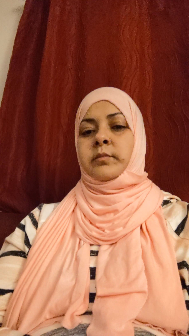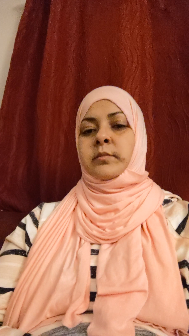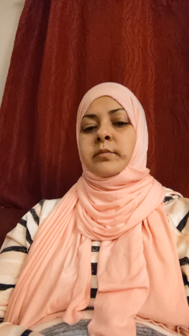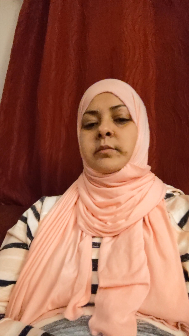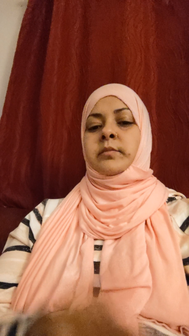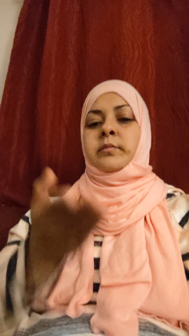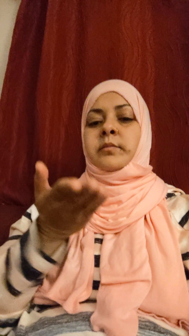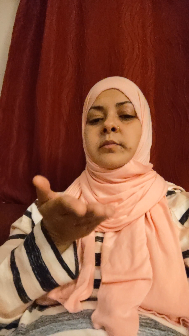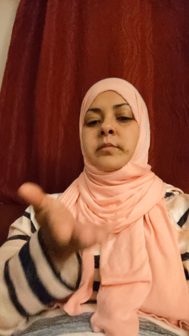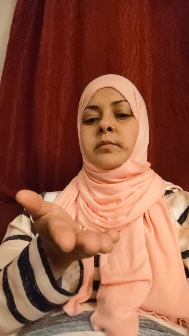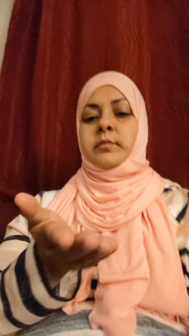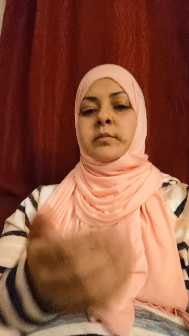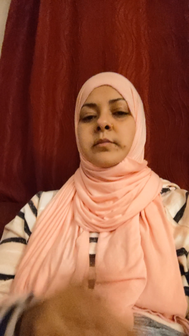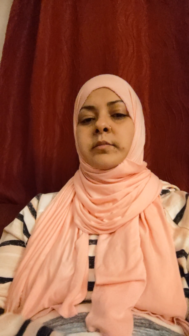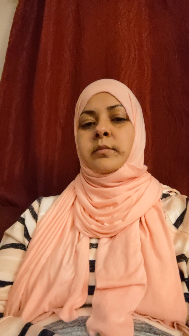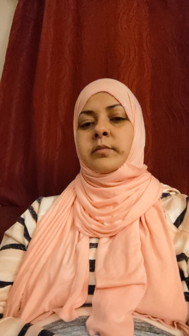oven